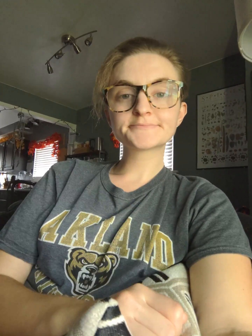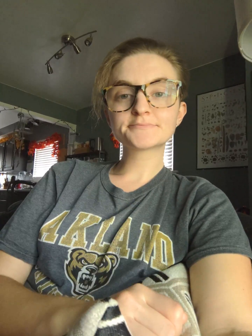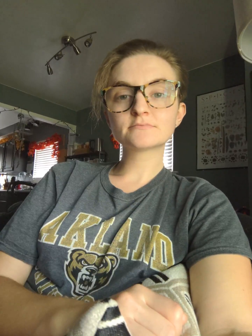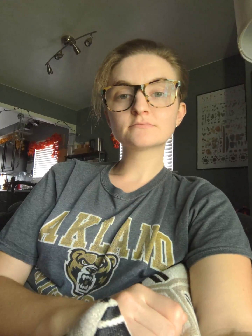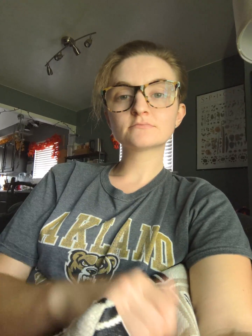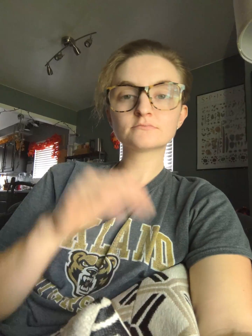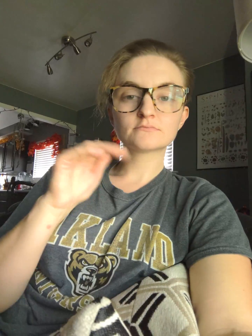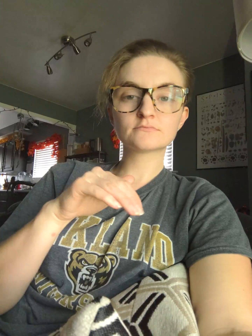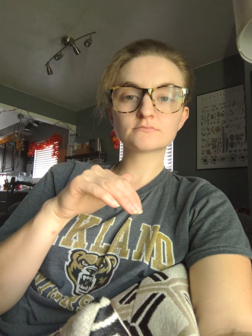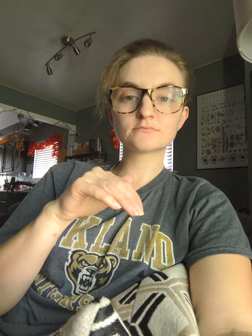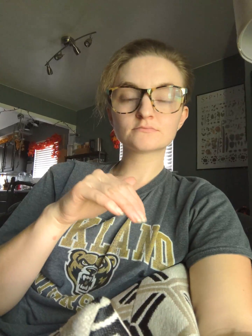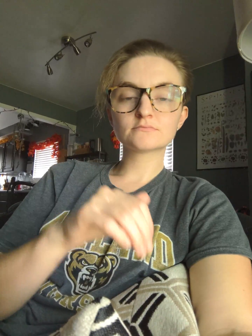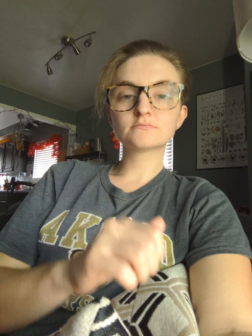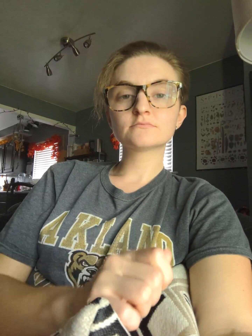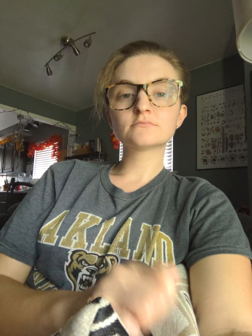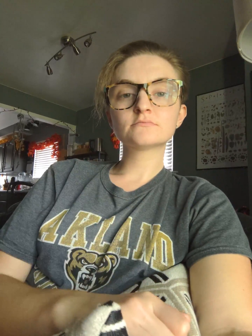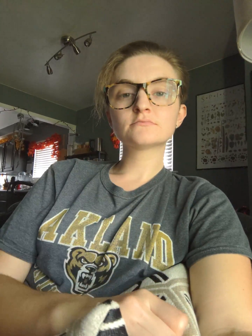doctor